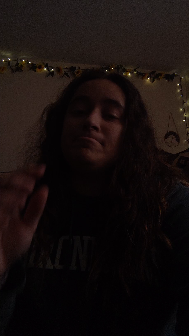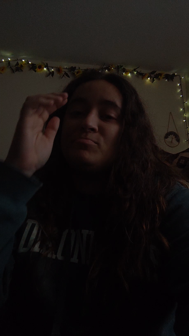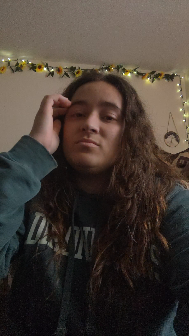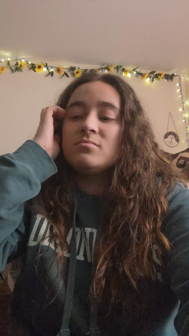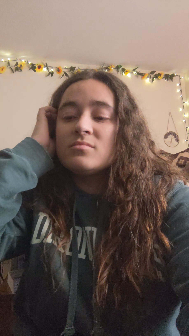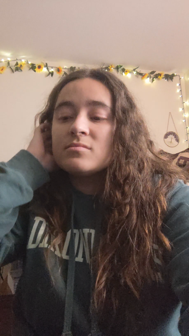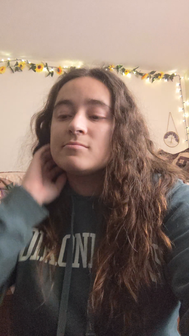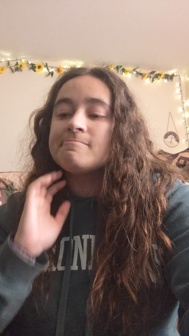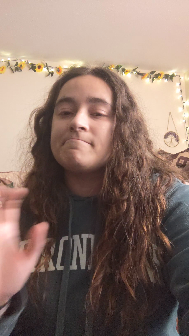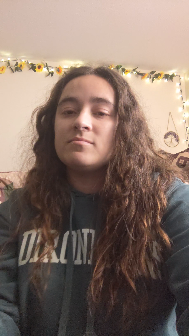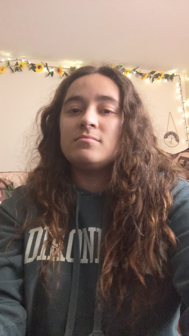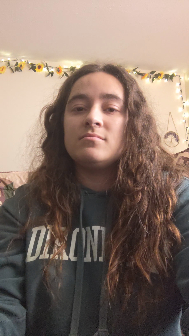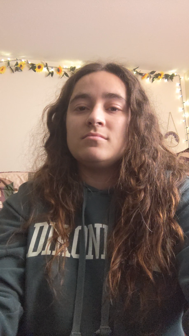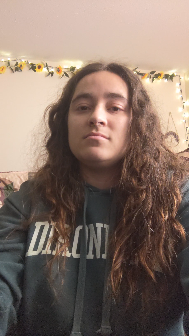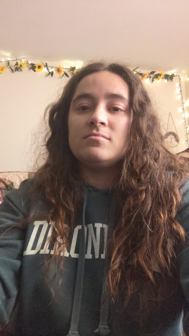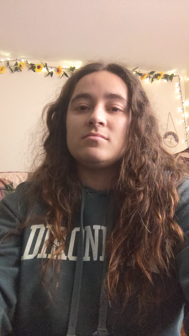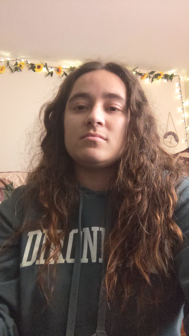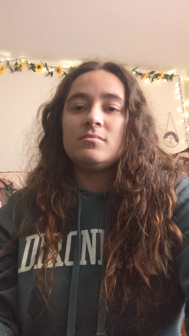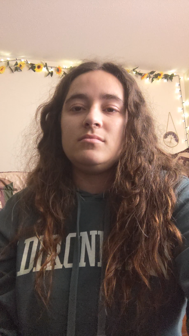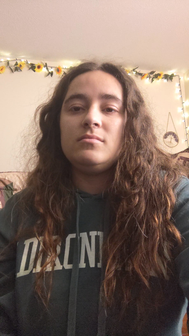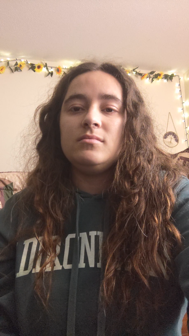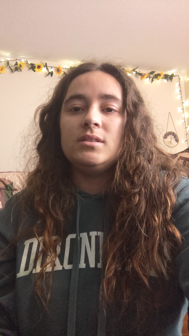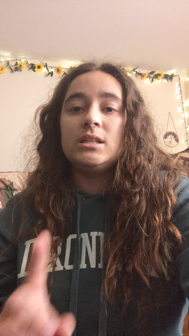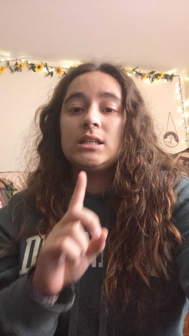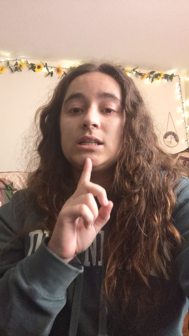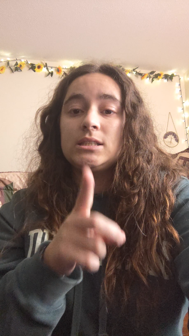is